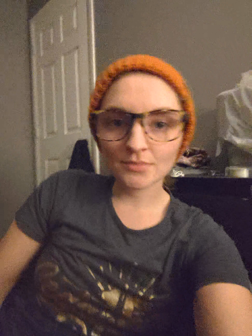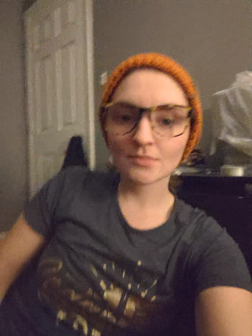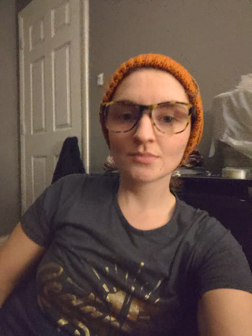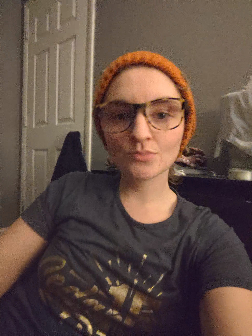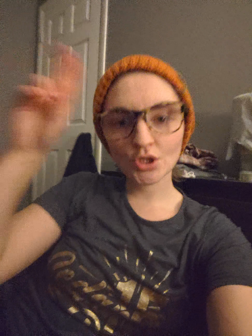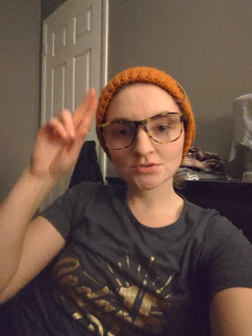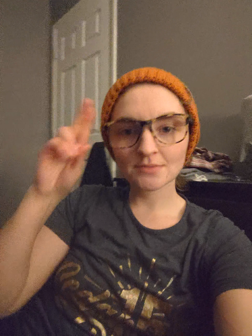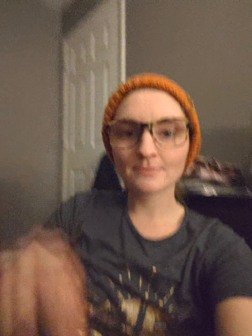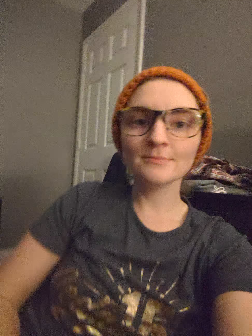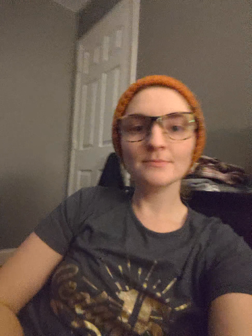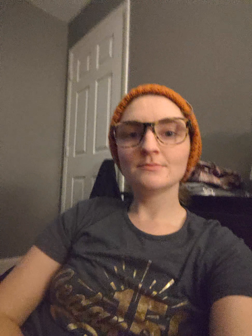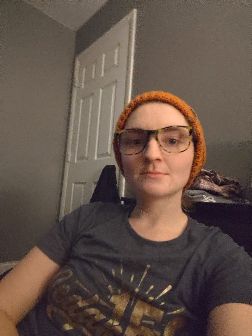uncle